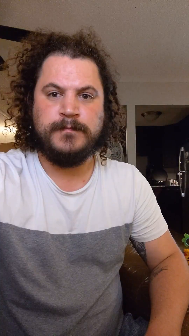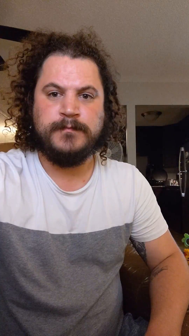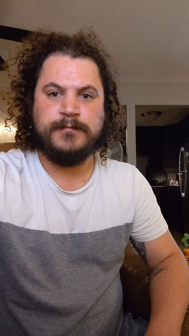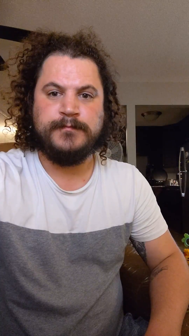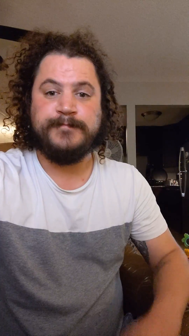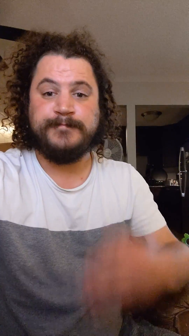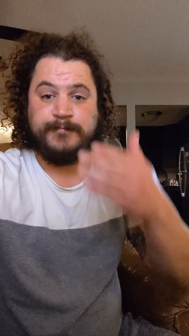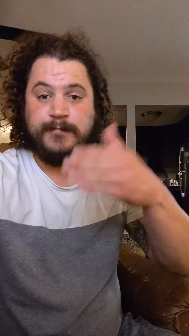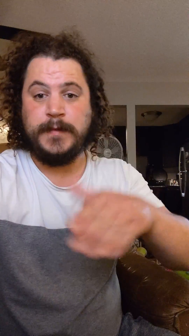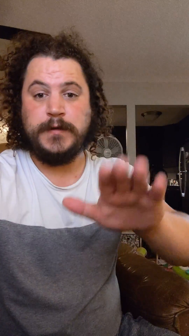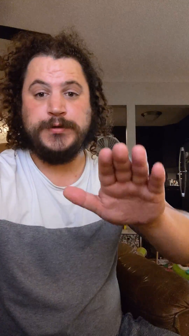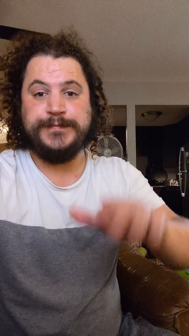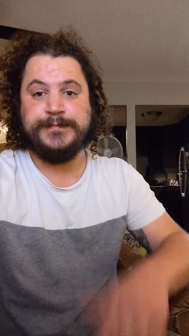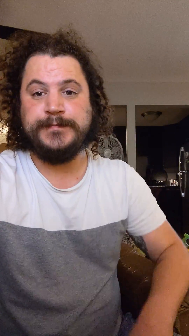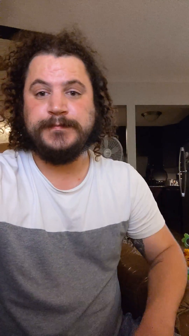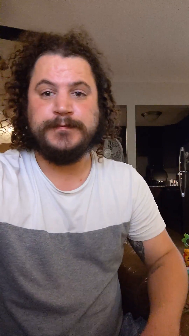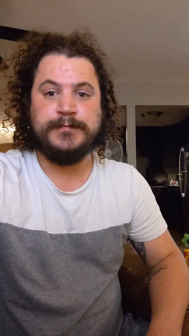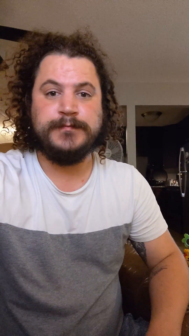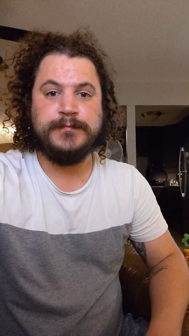enter